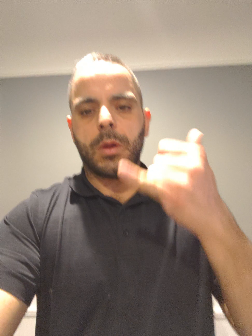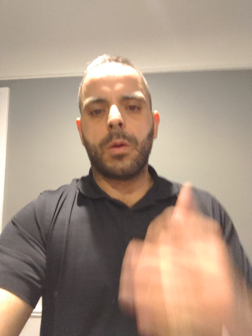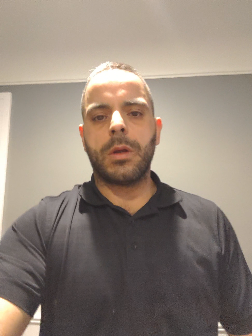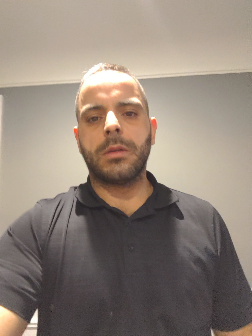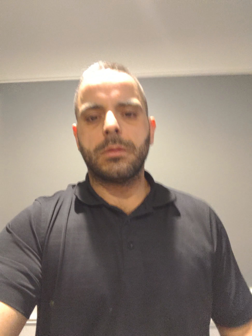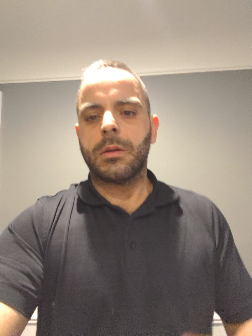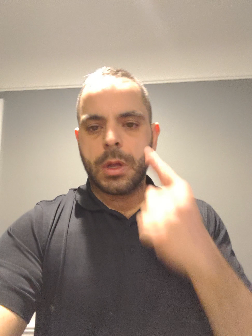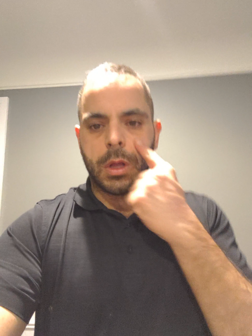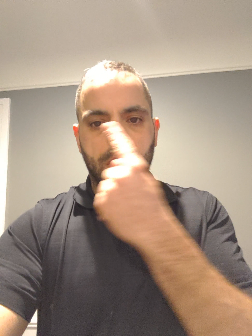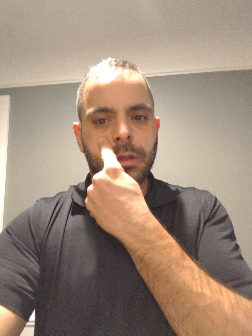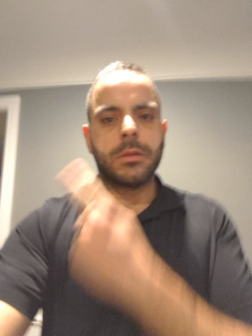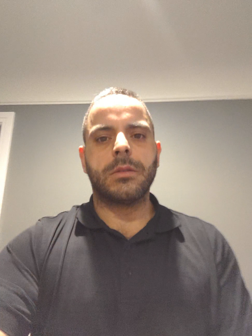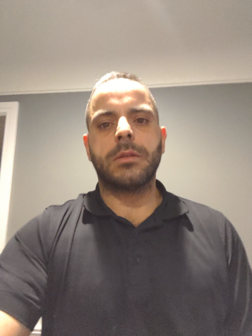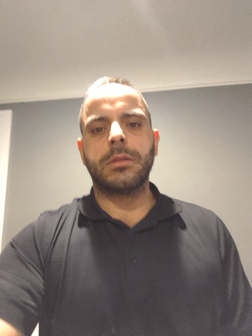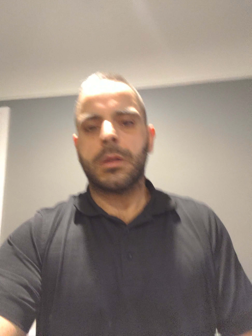eye